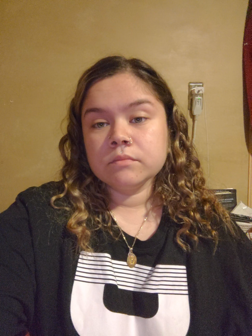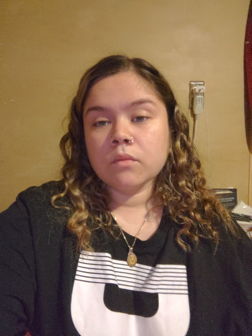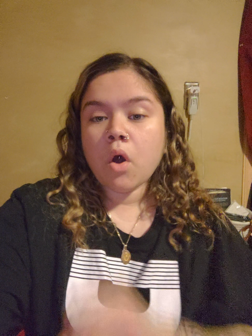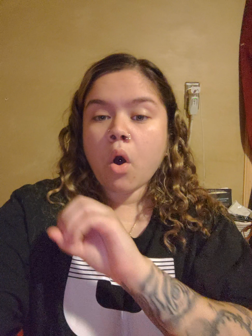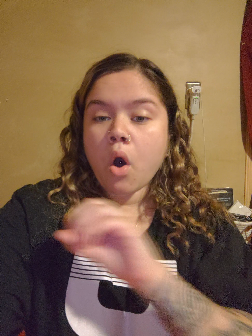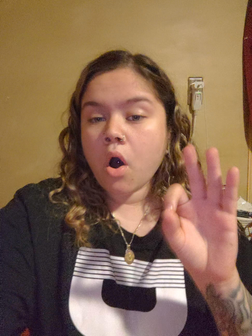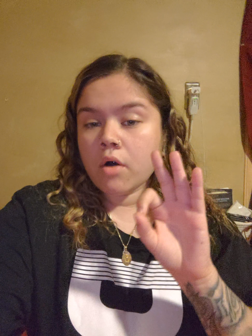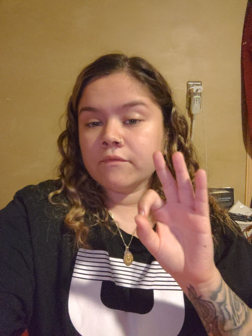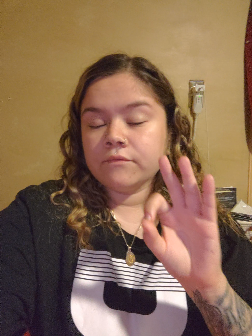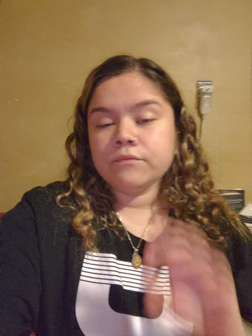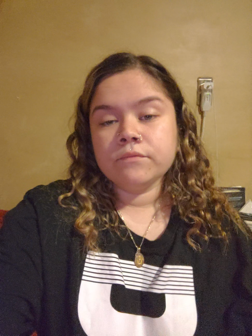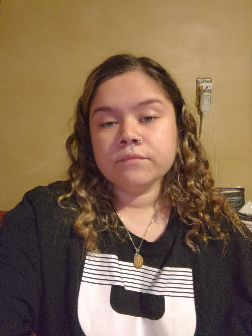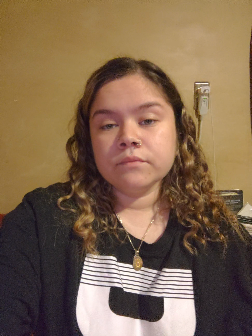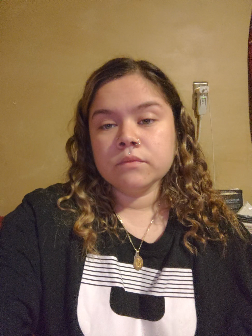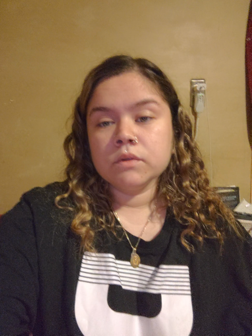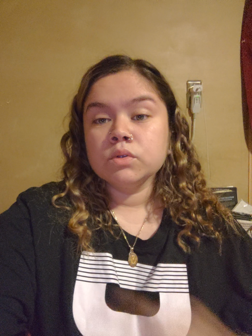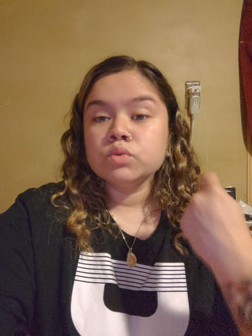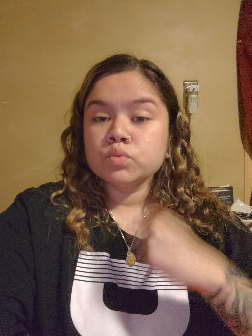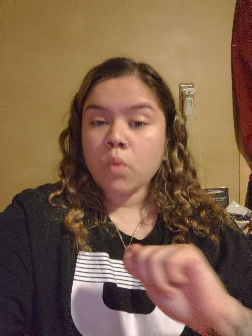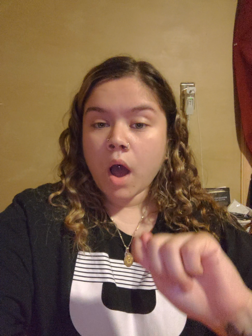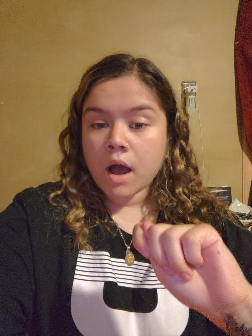off